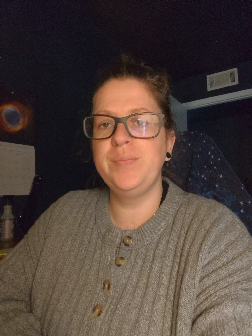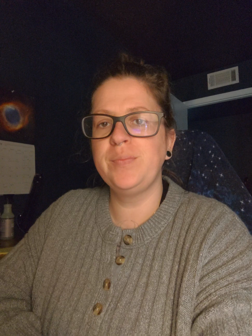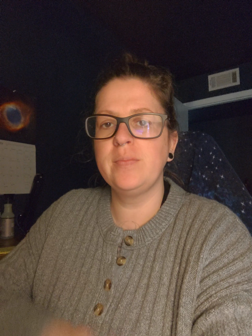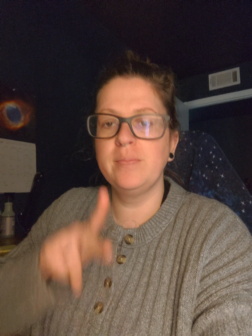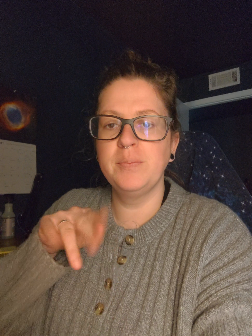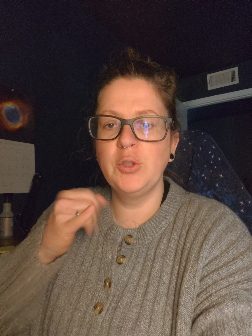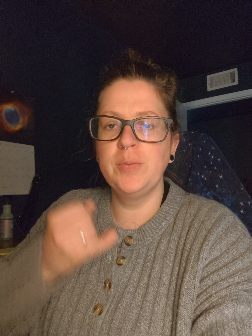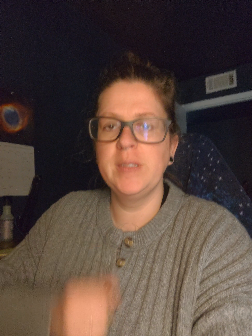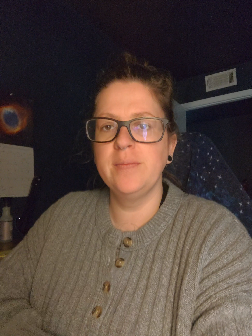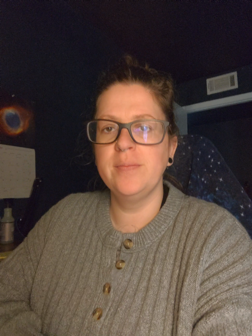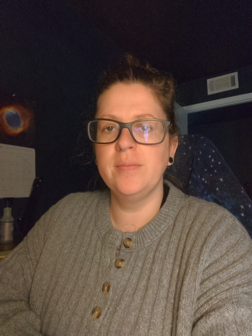pajamas